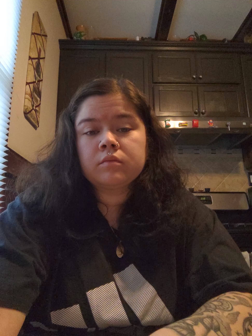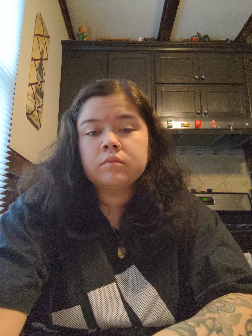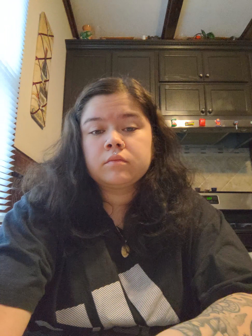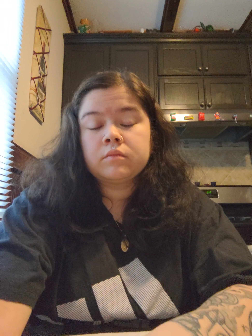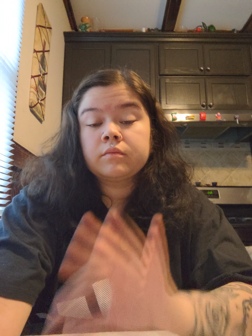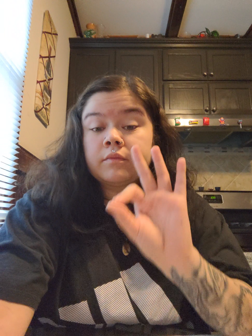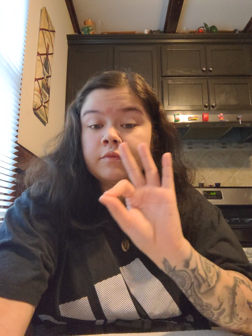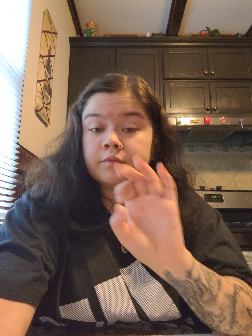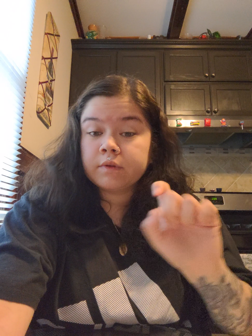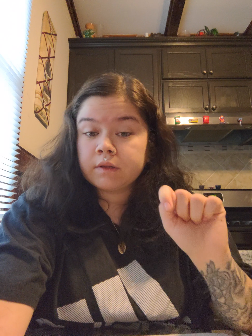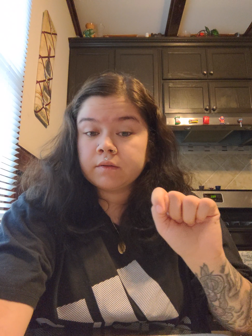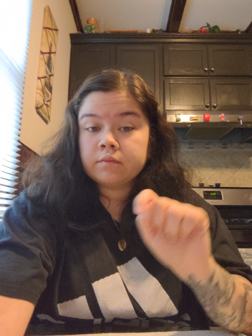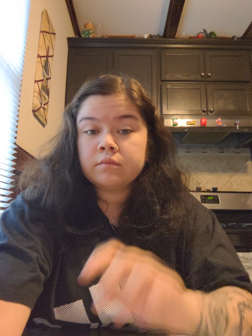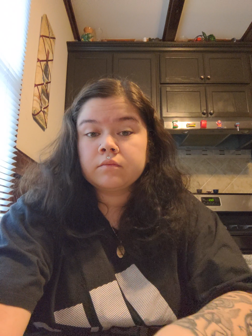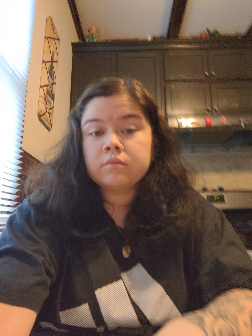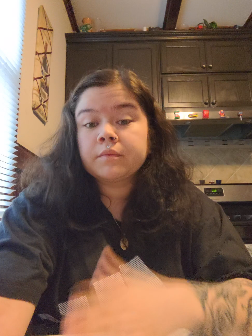feet